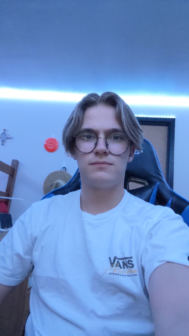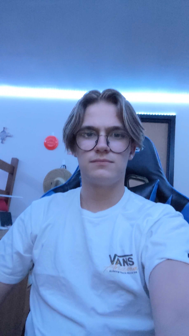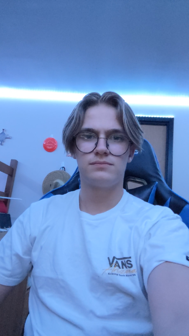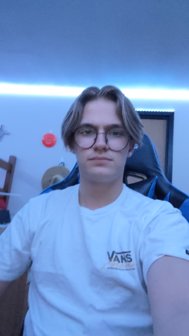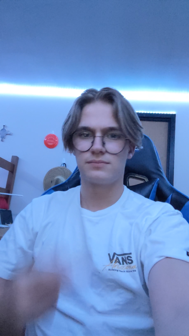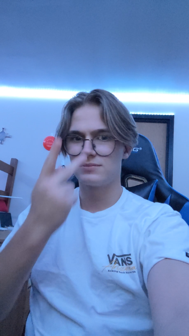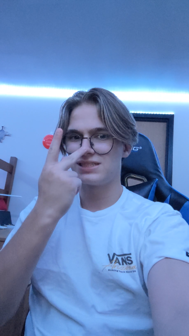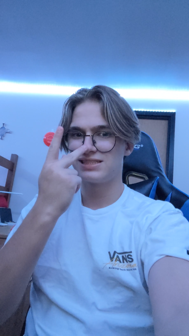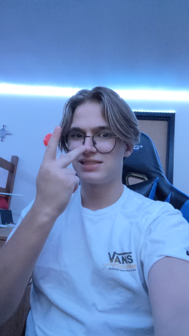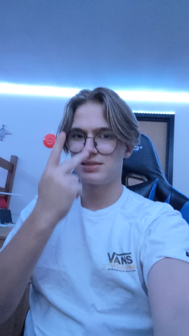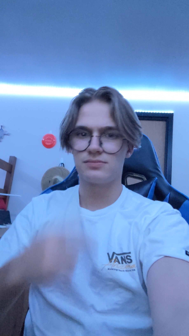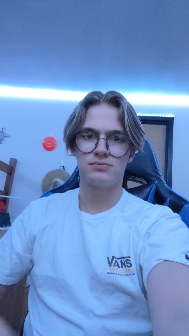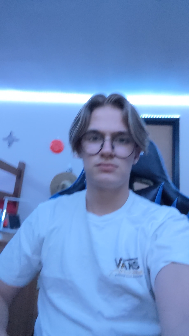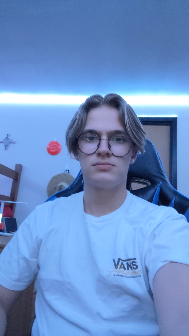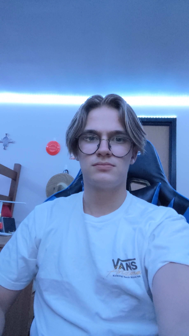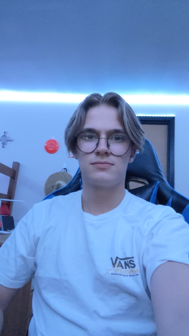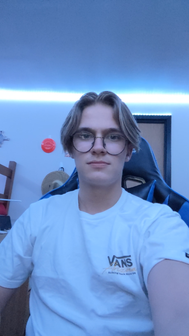penis